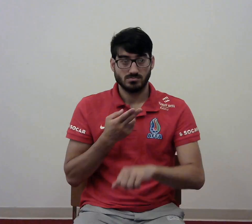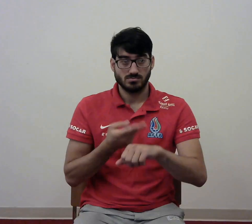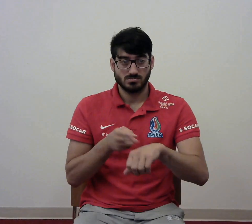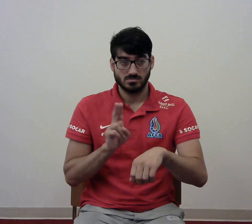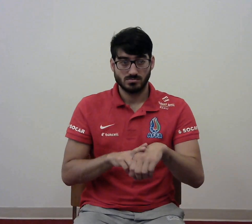bu